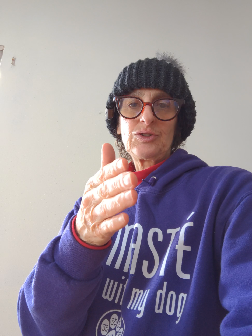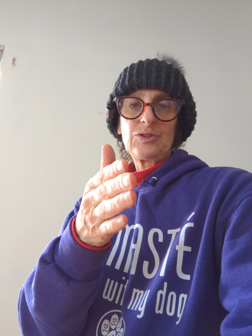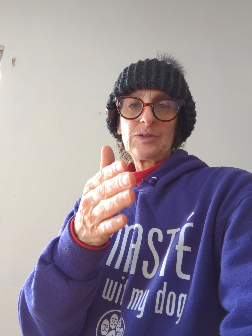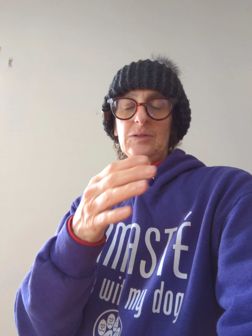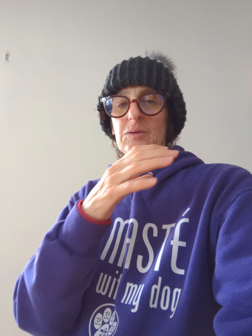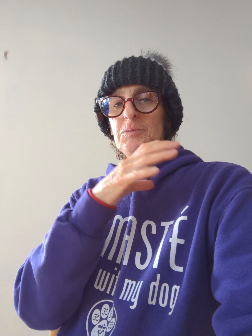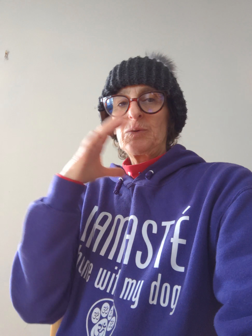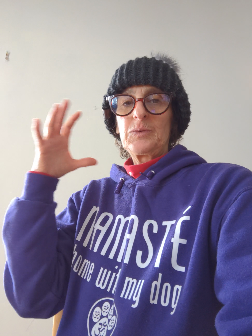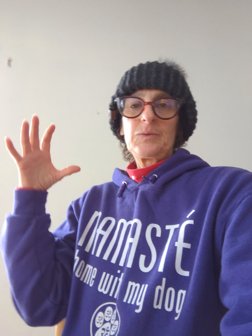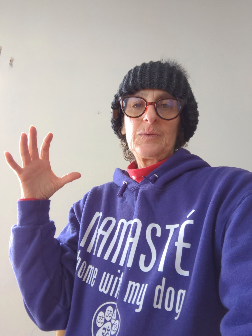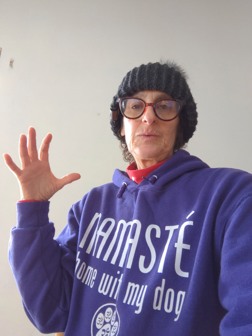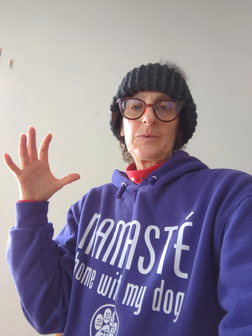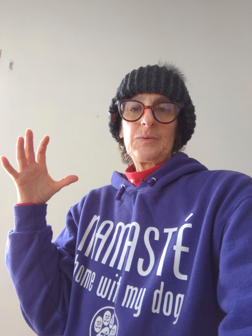balloon